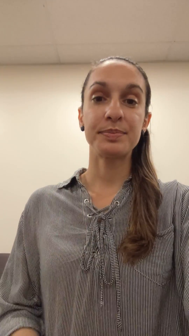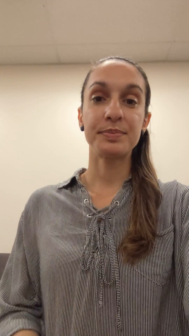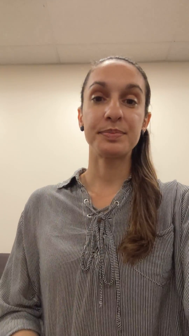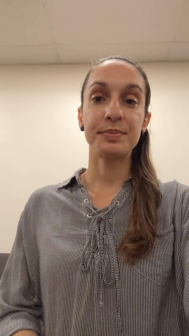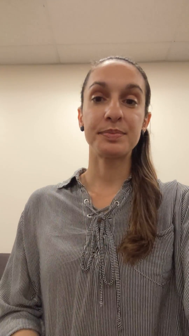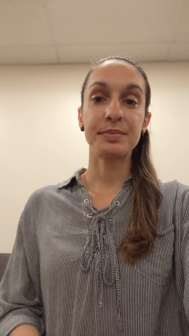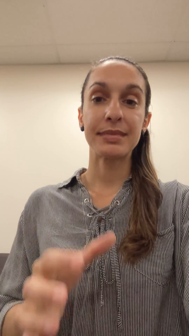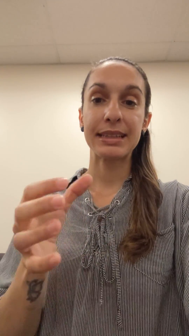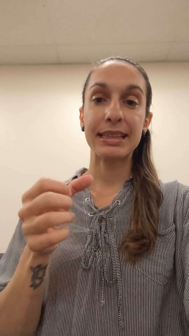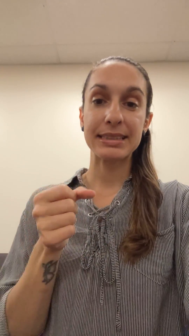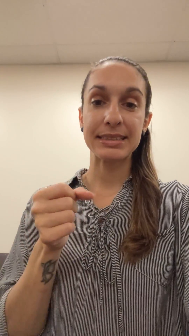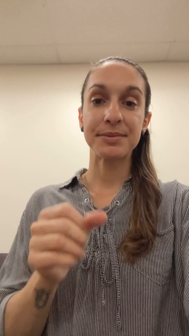get